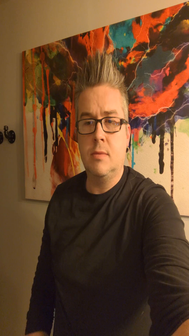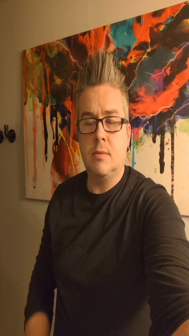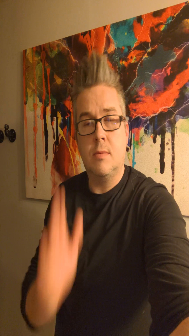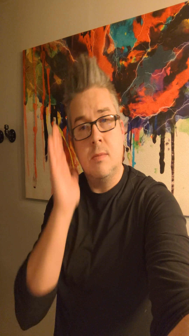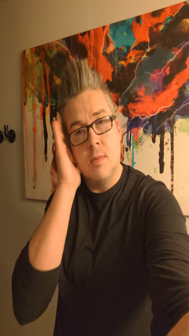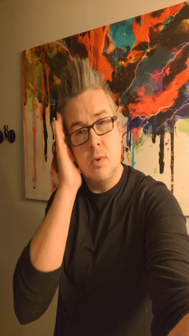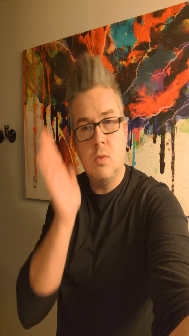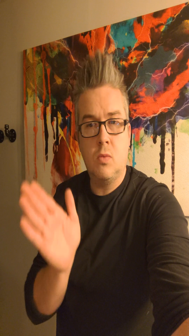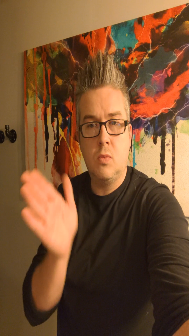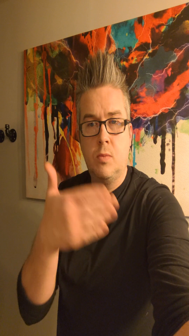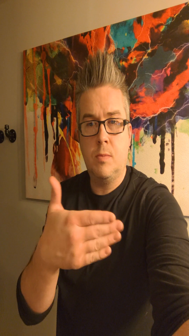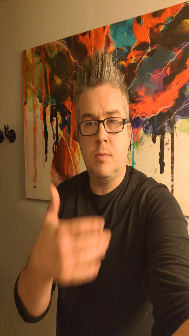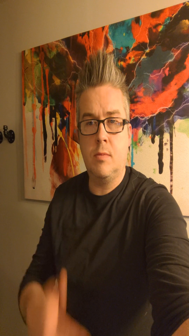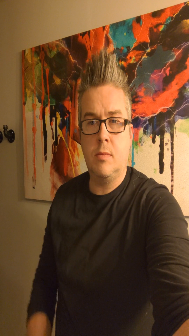bedroom